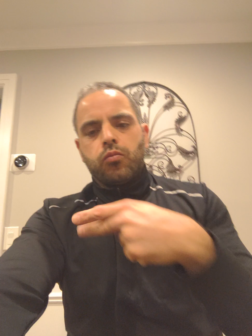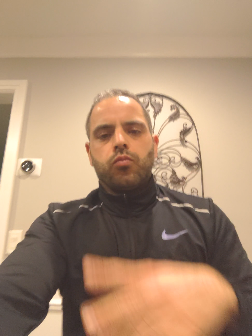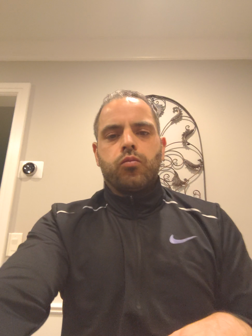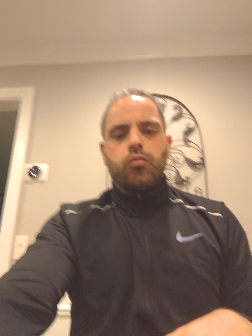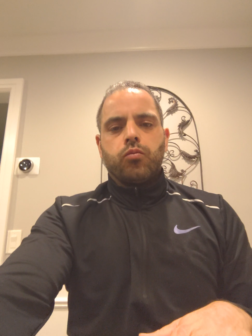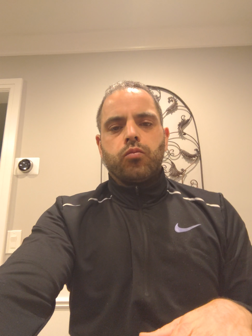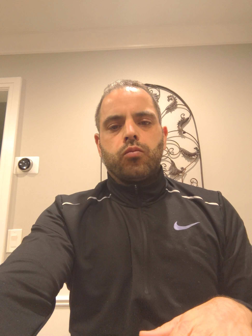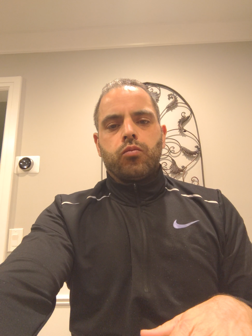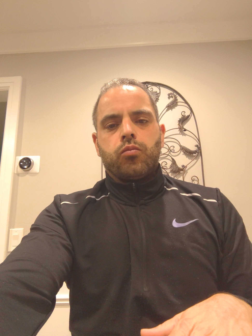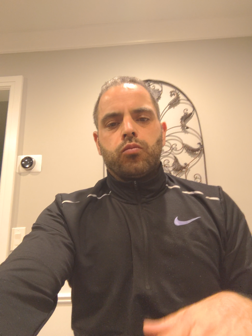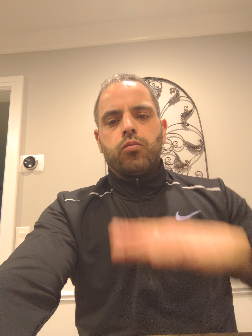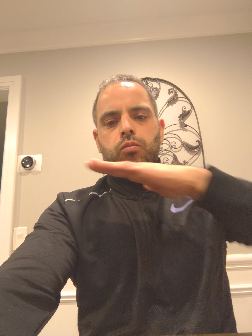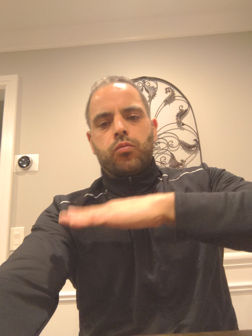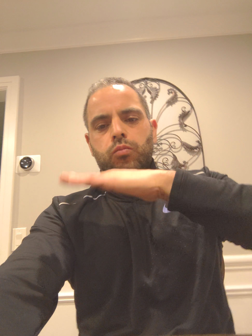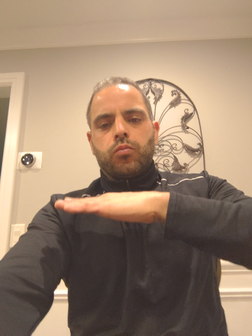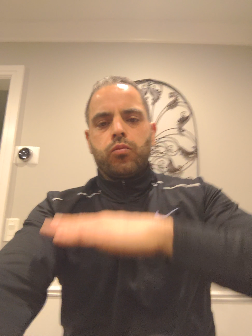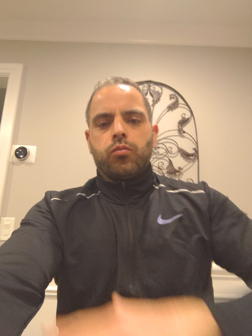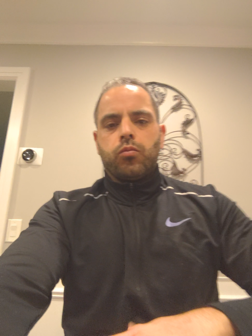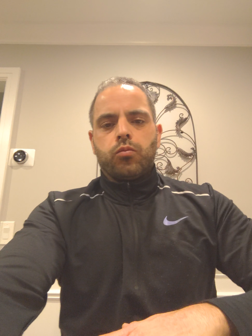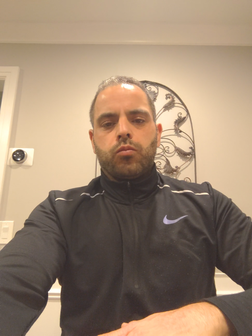table